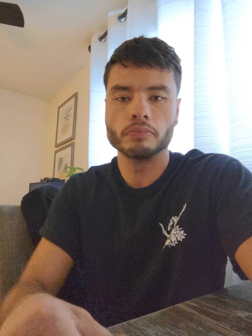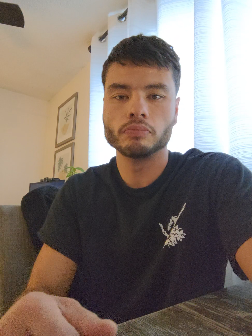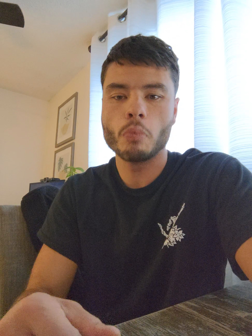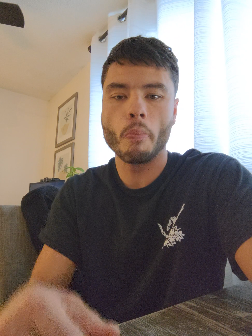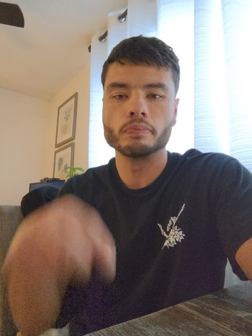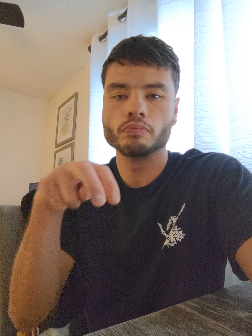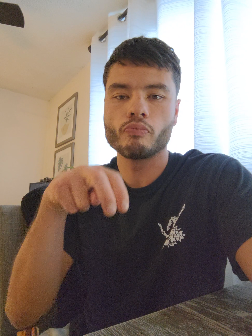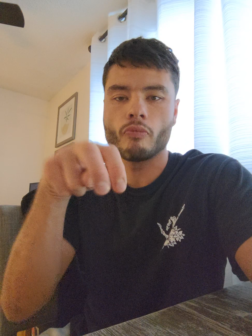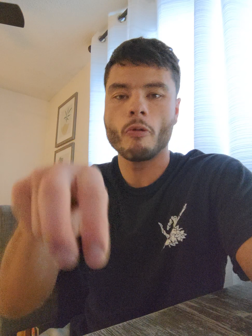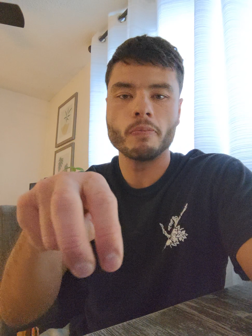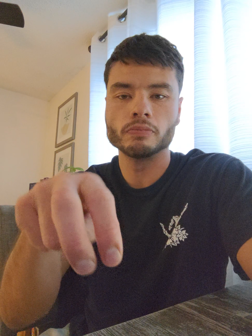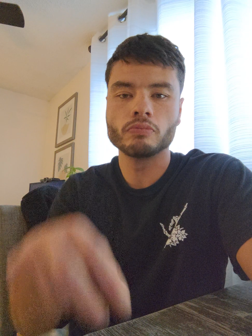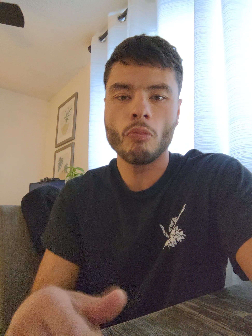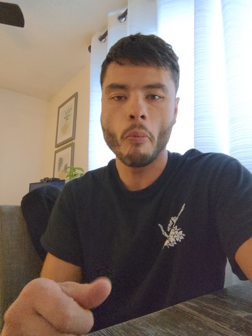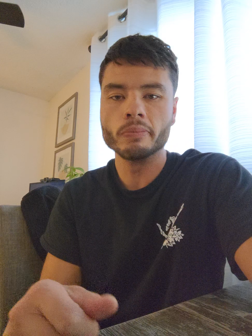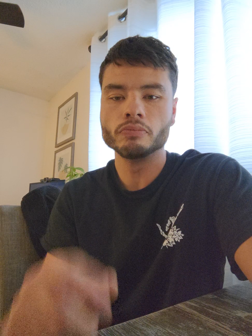ride